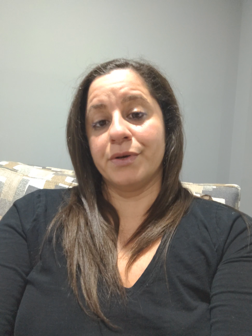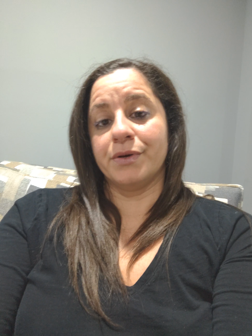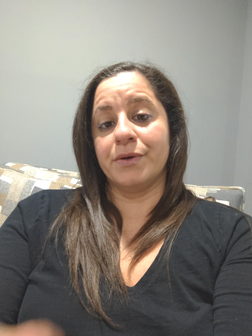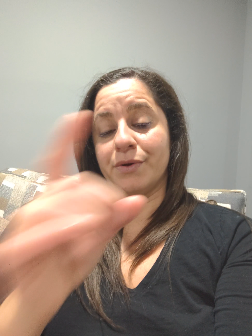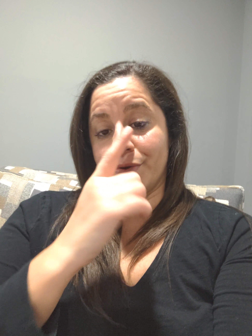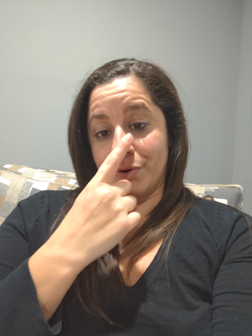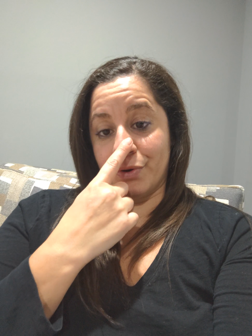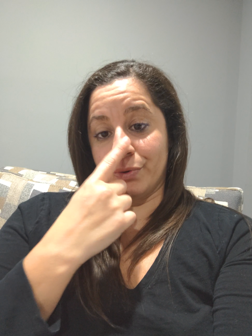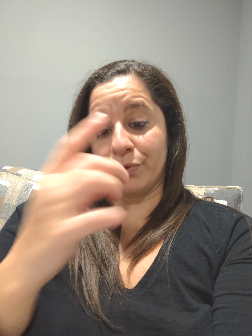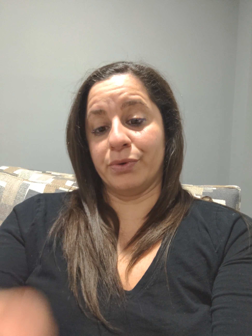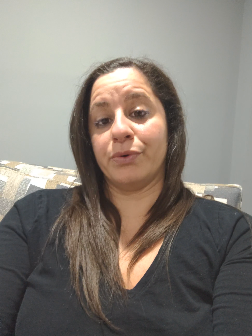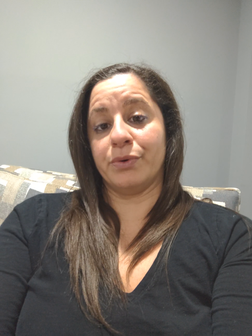nose